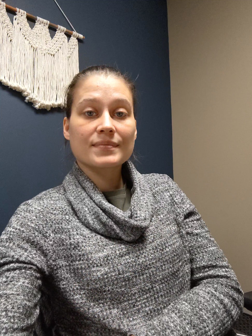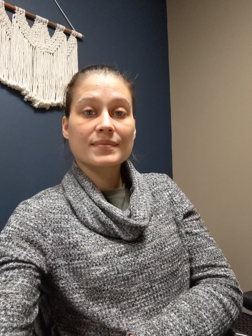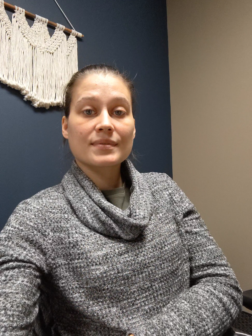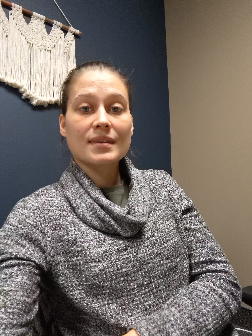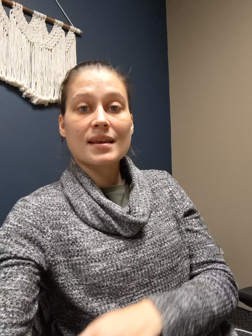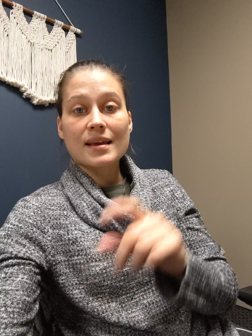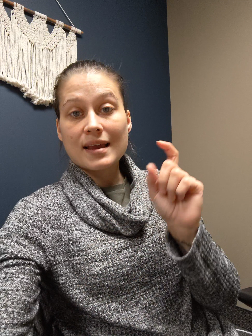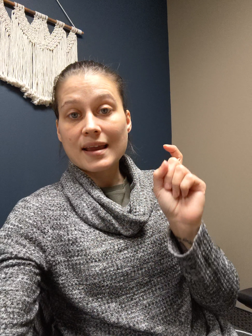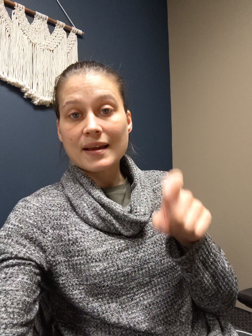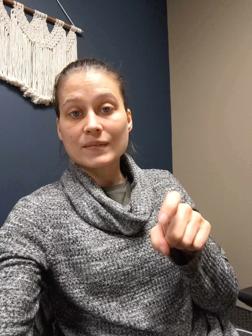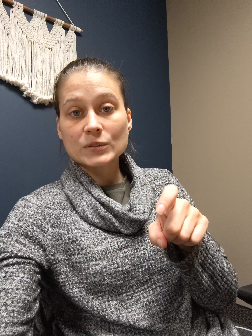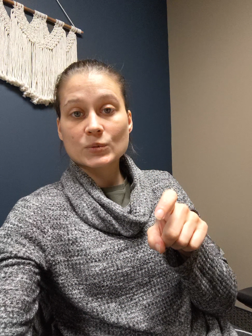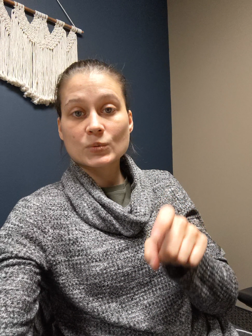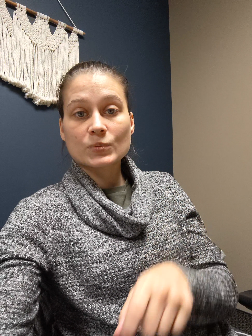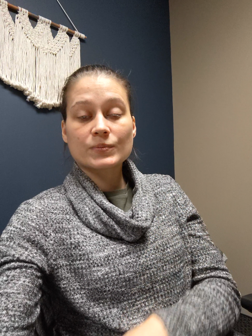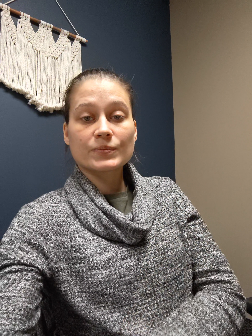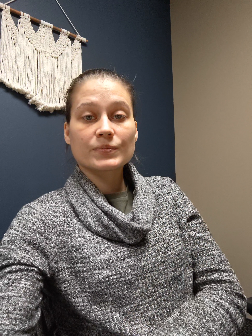have to